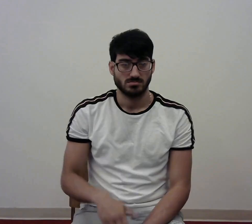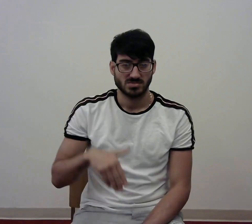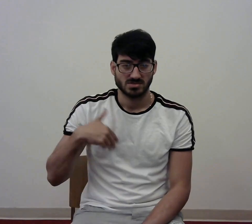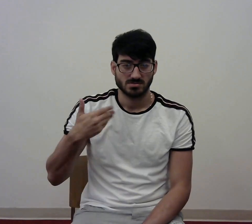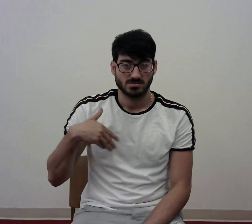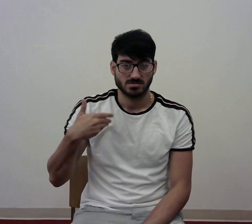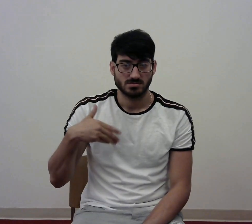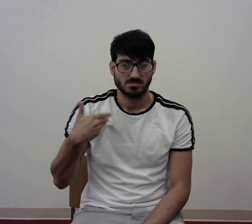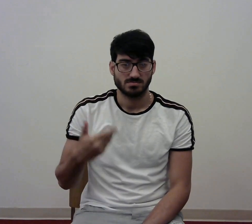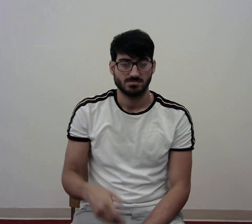salam